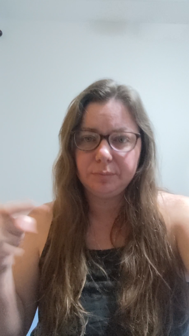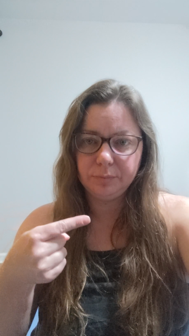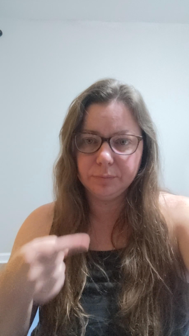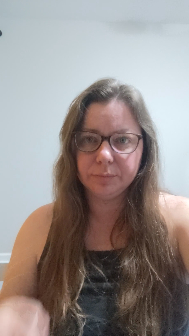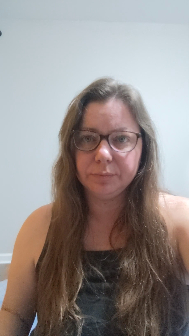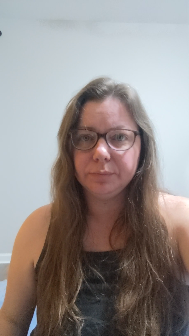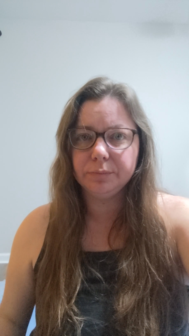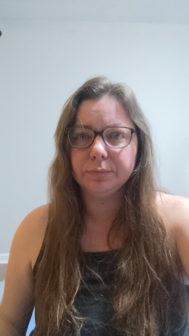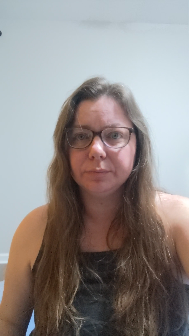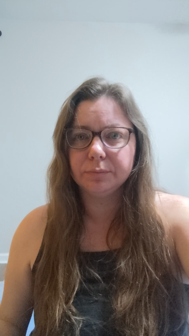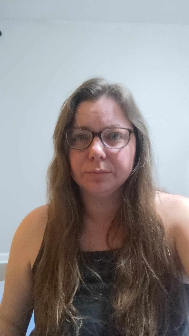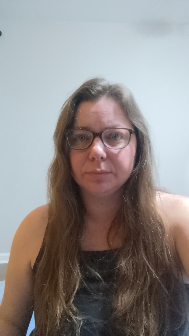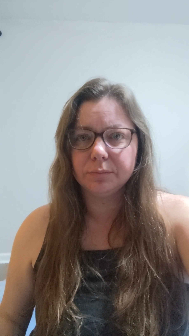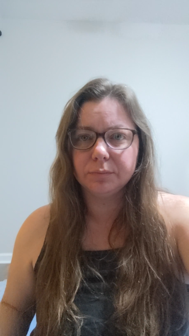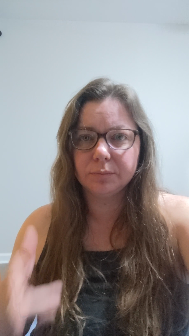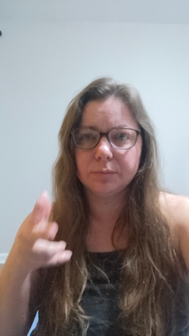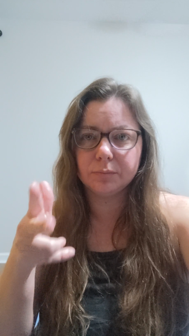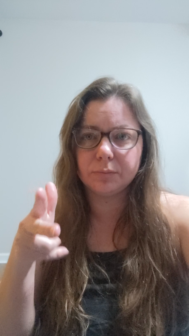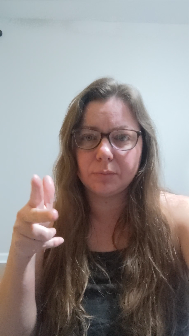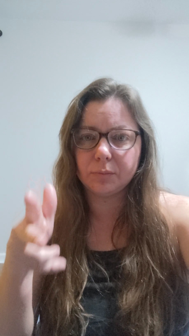garage